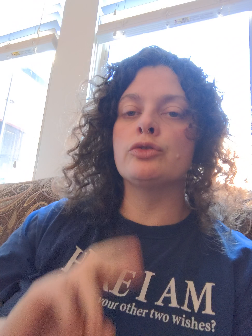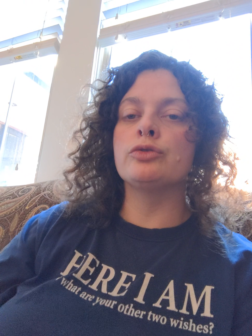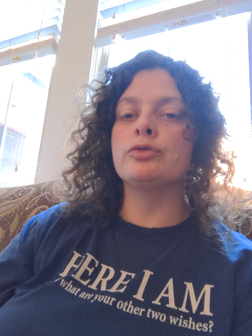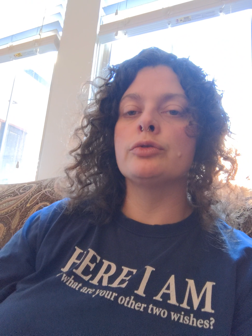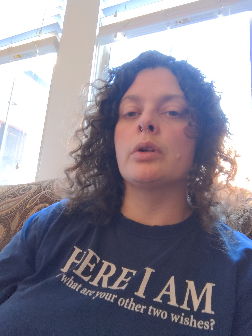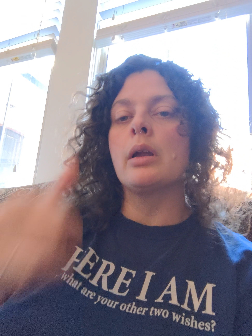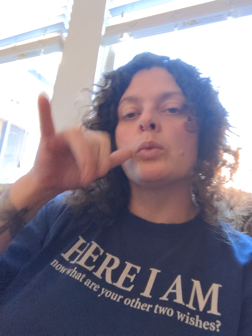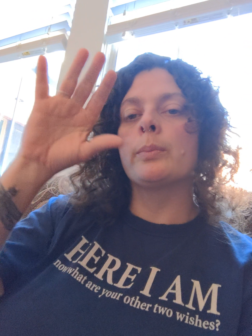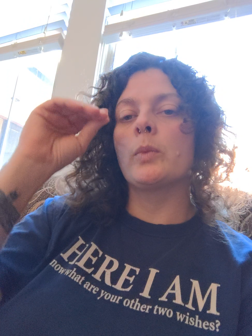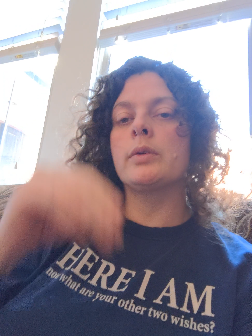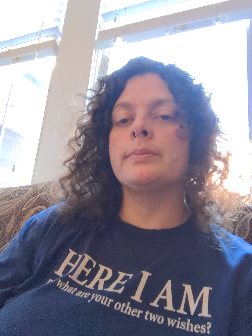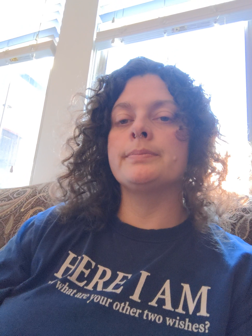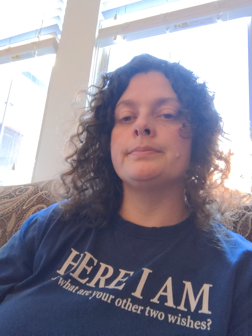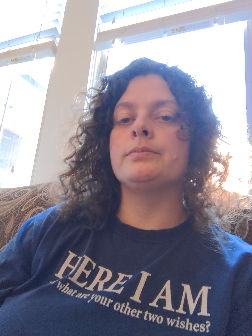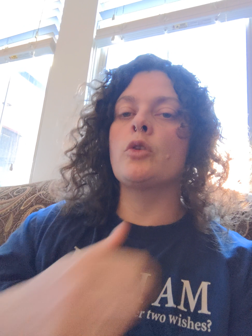cowboy